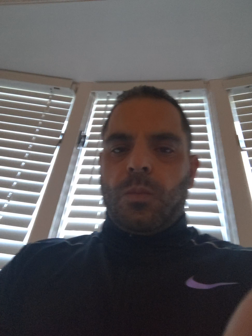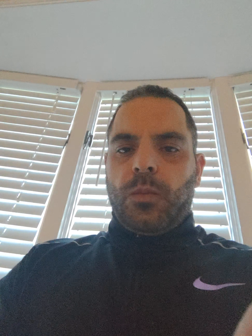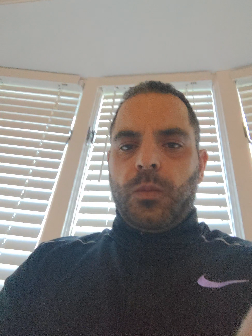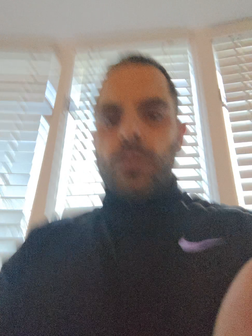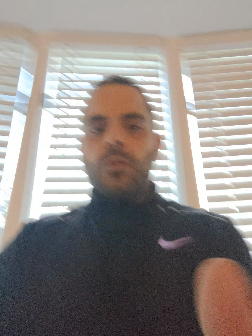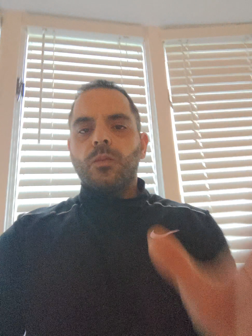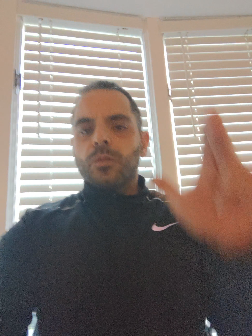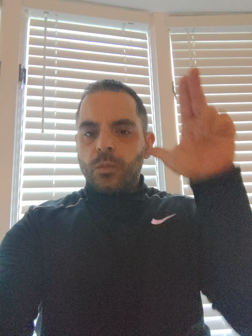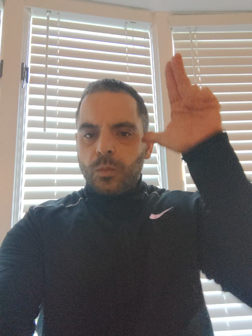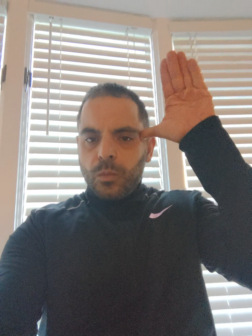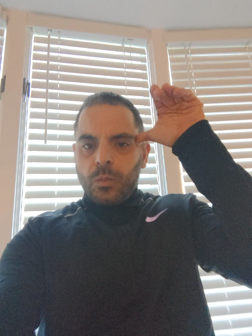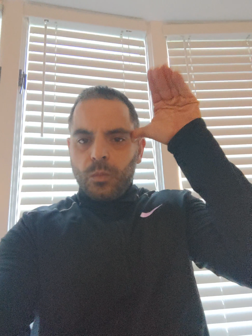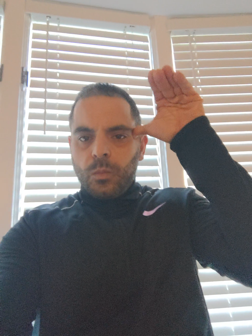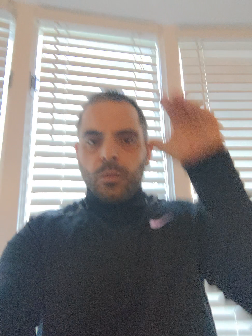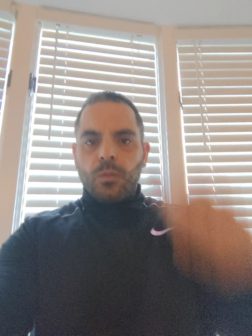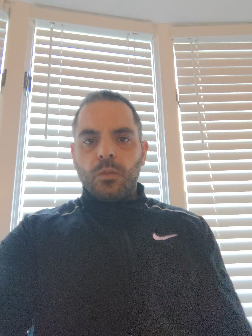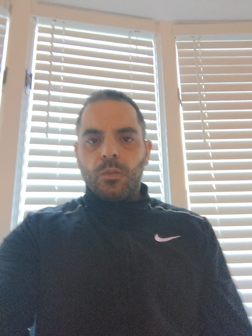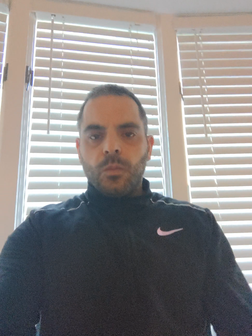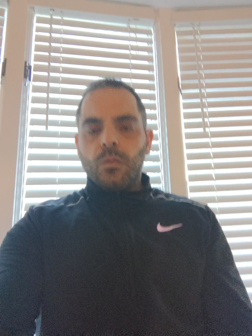donkey